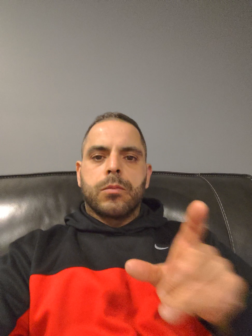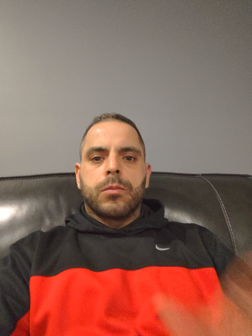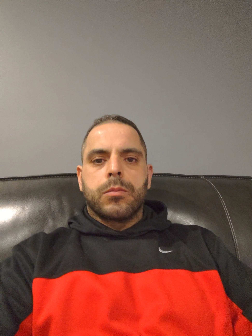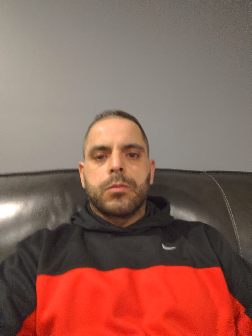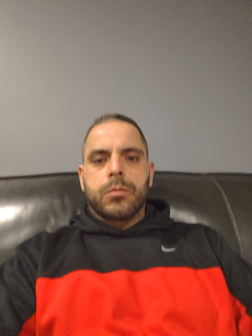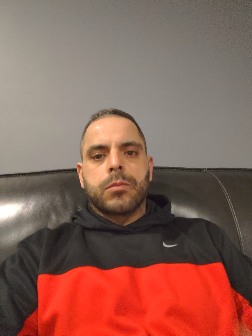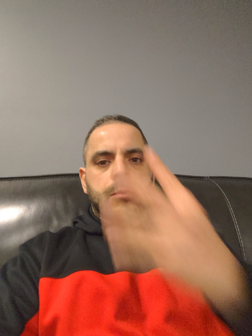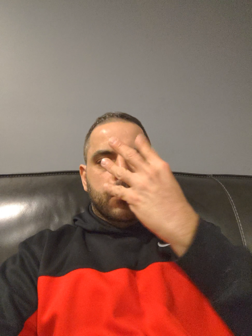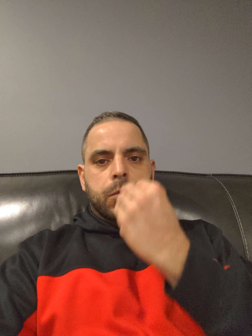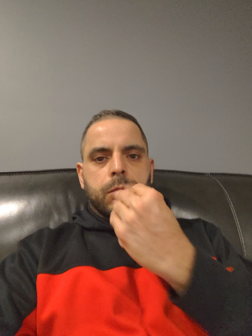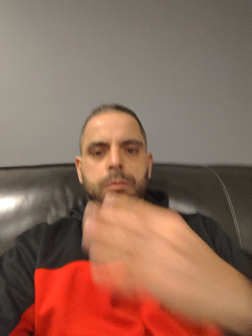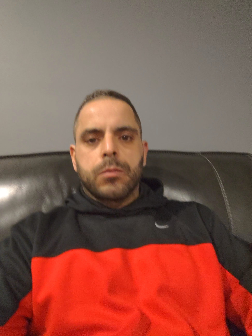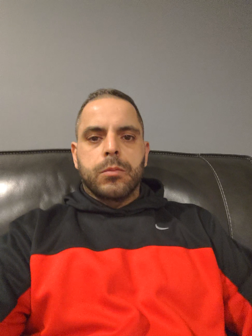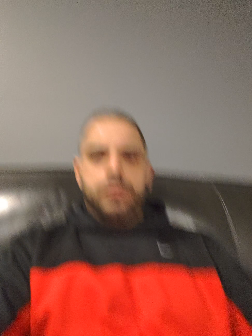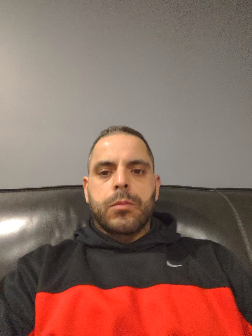sleep